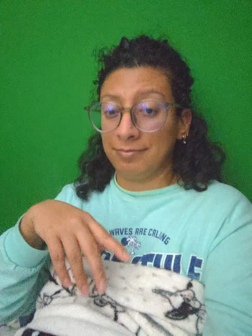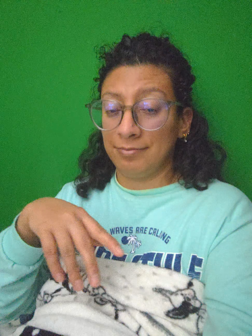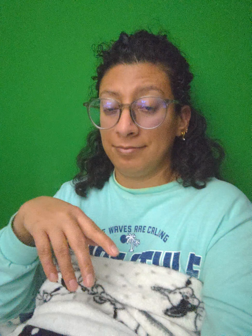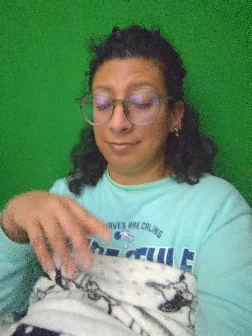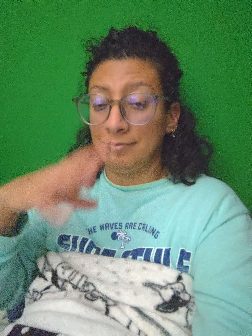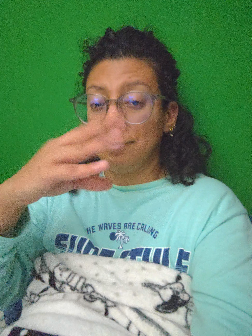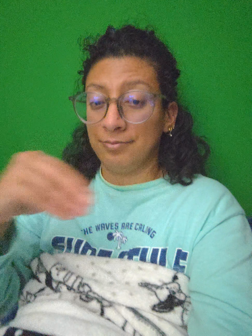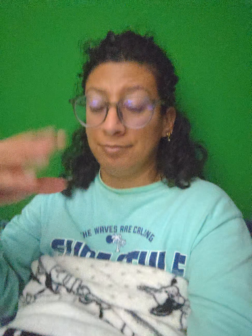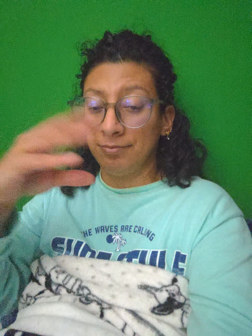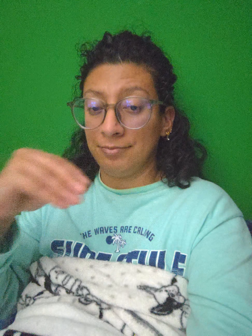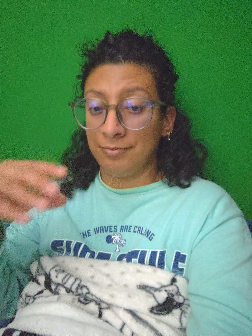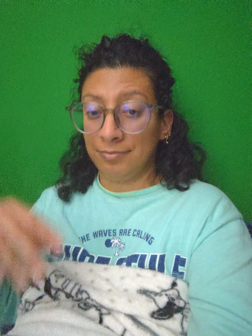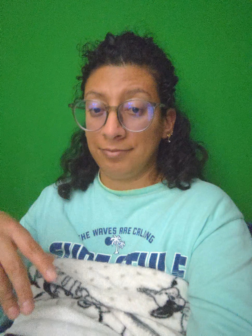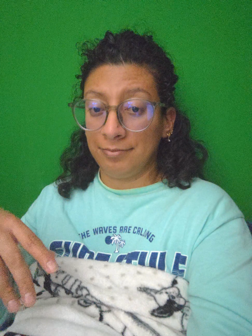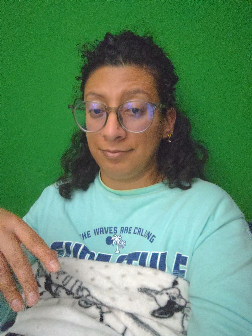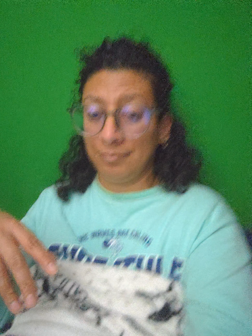story